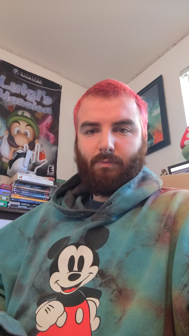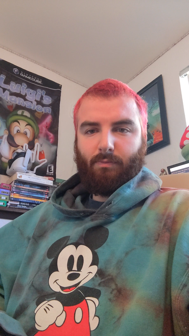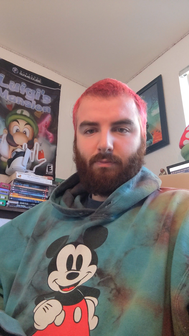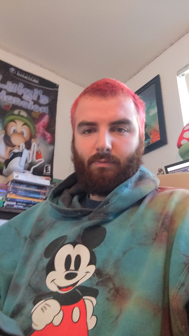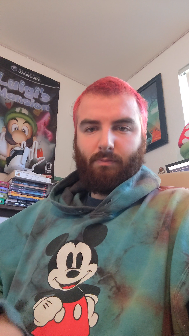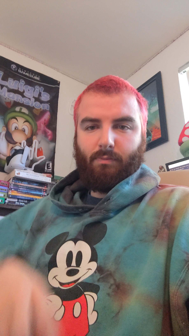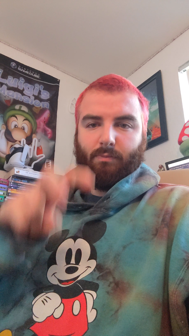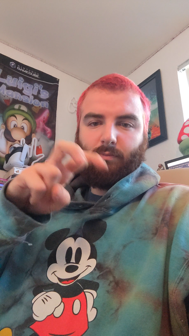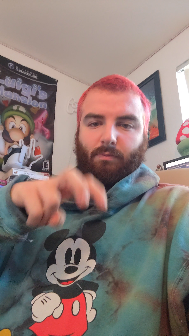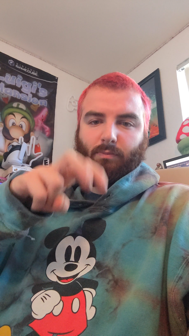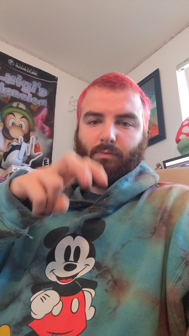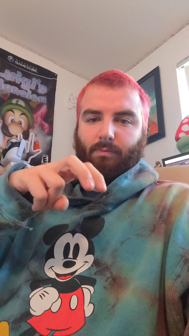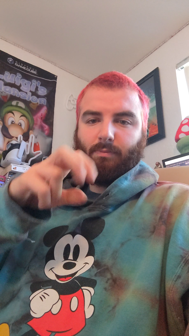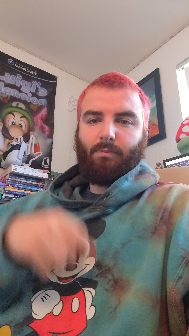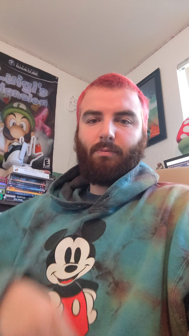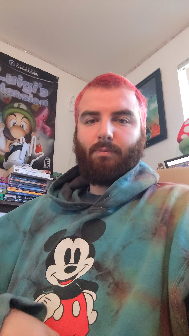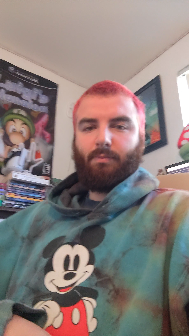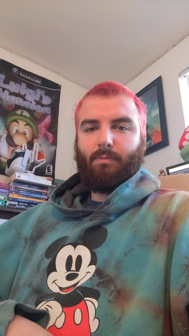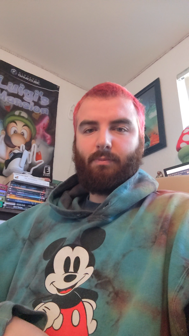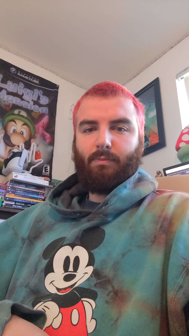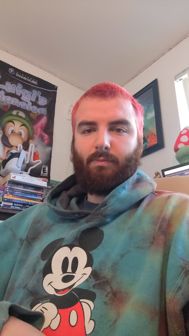potato